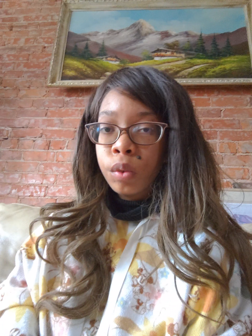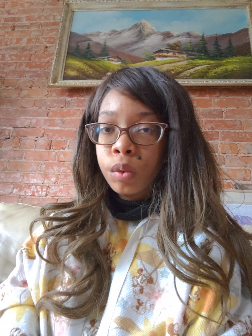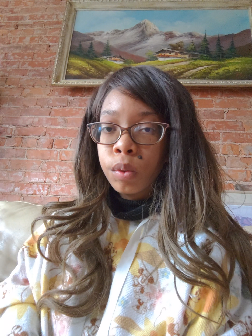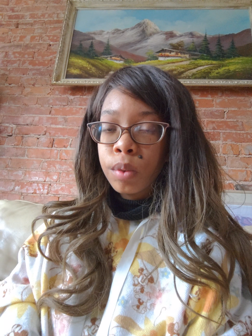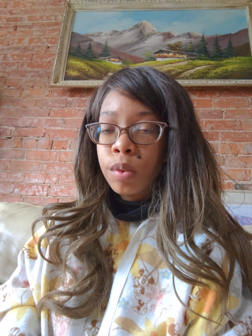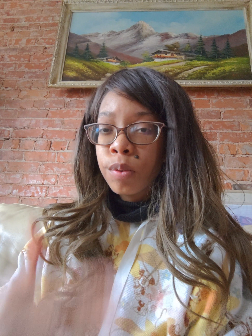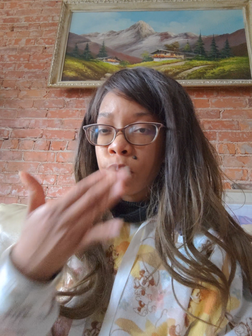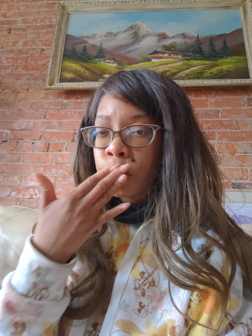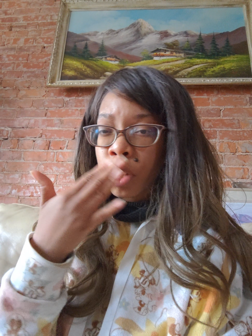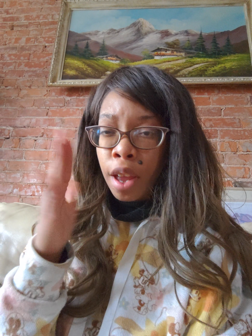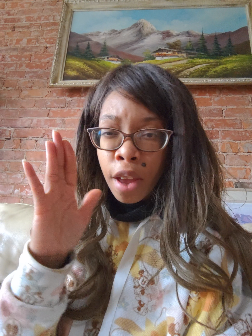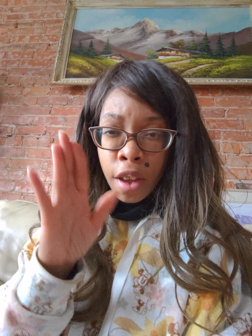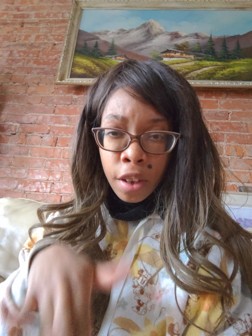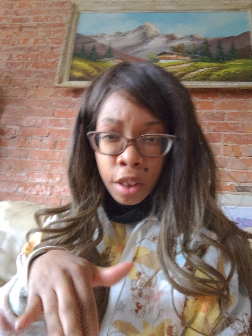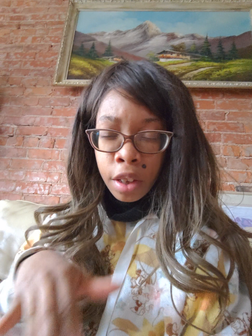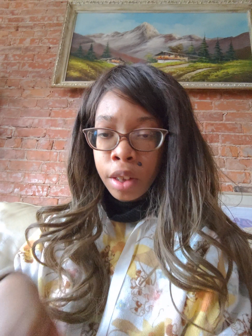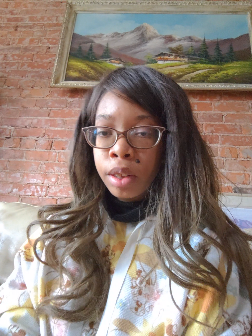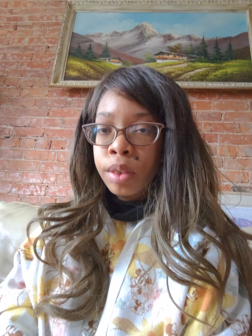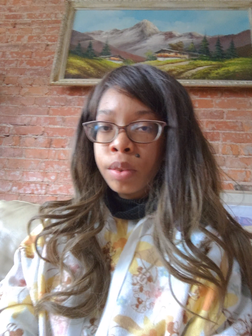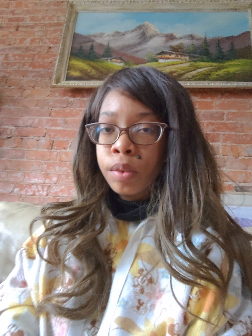bad